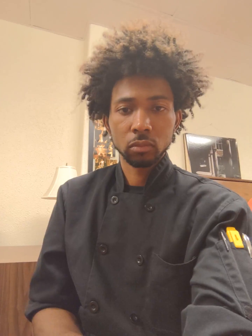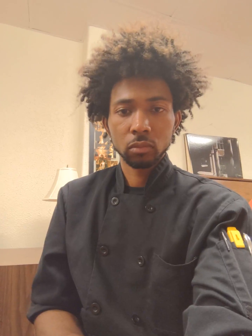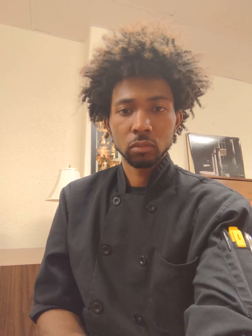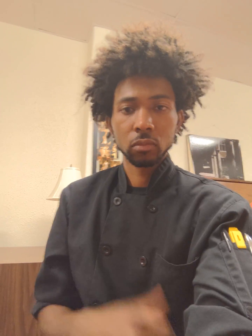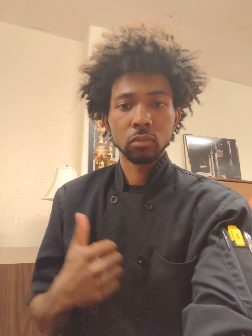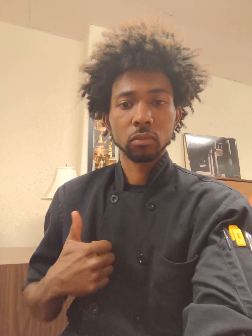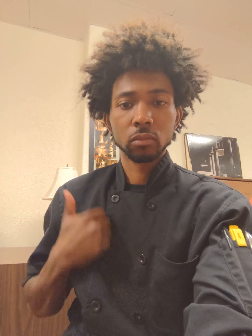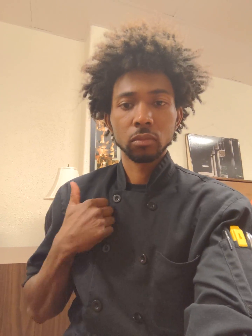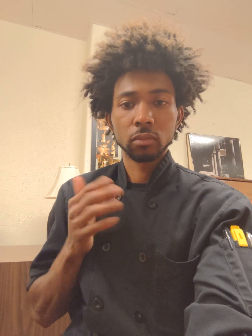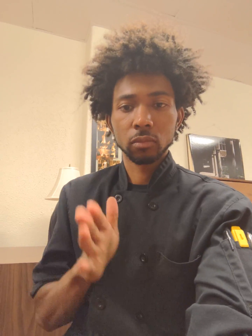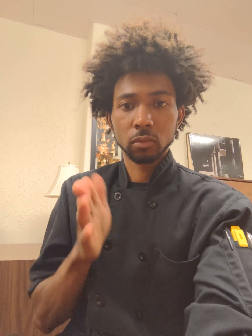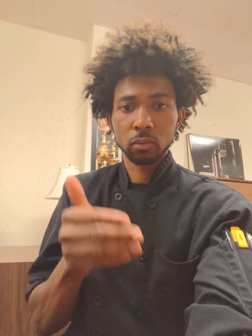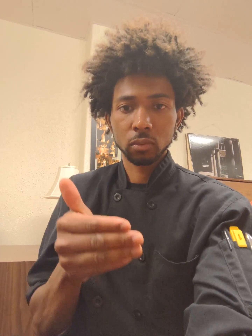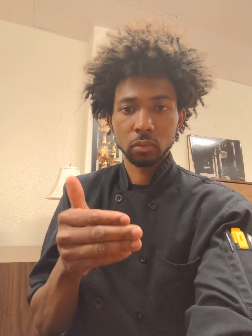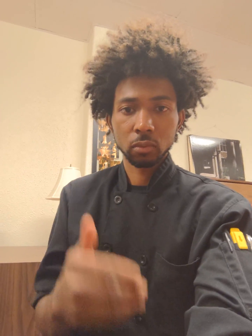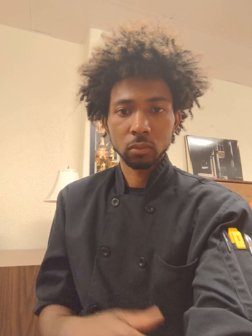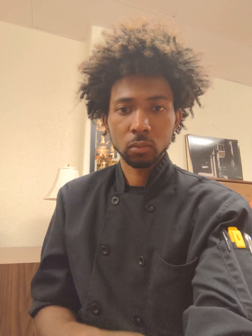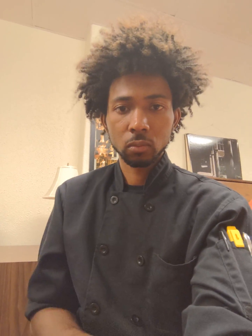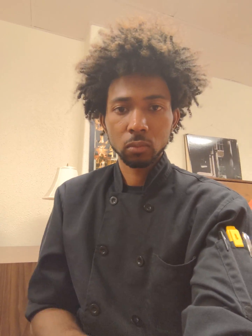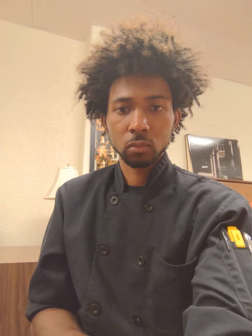living room